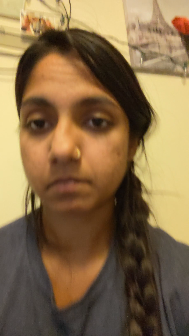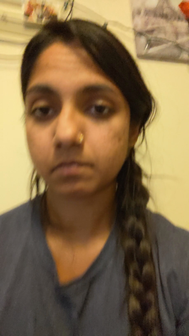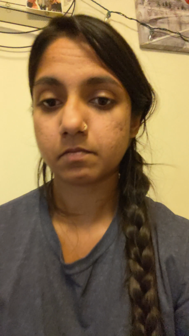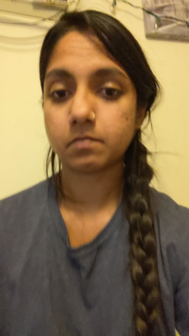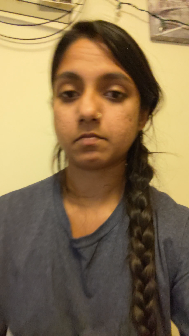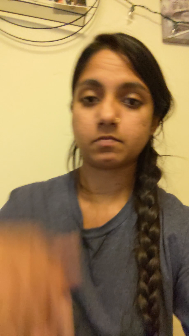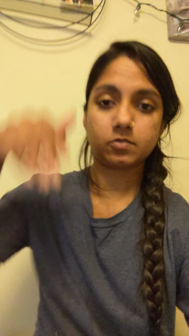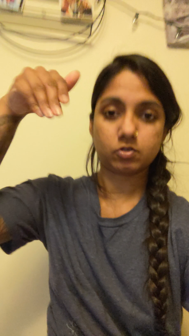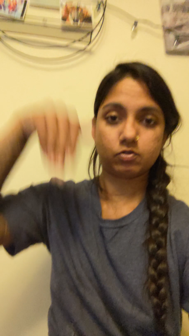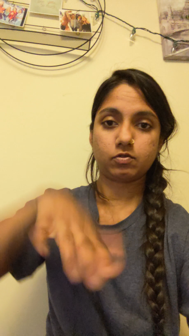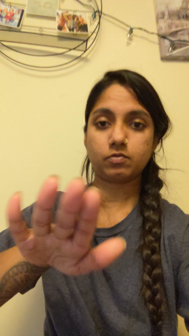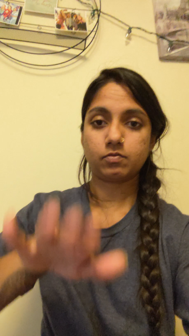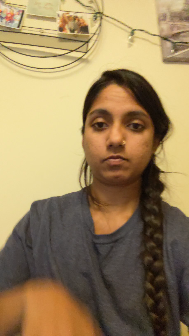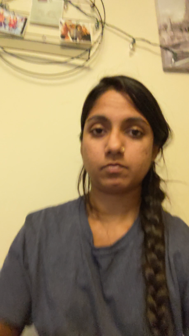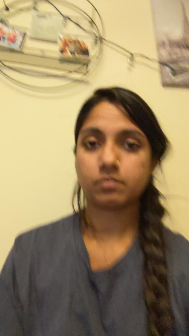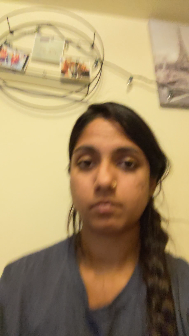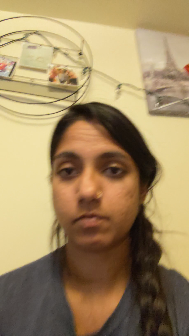enter